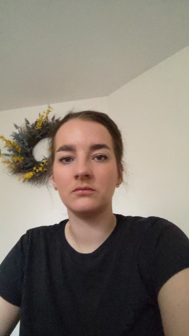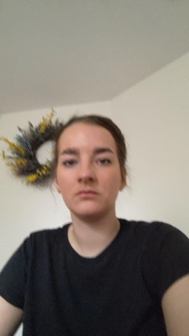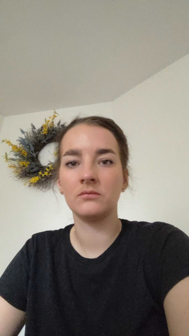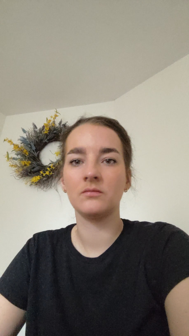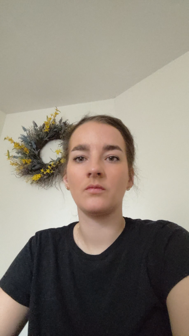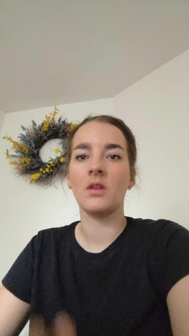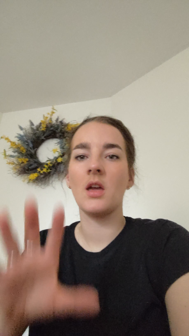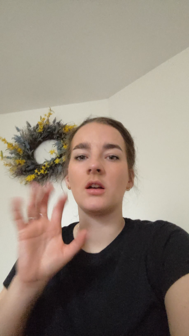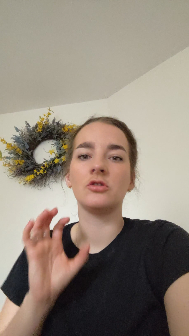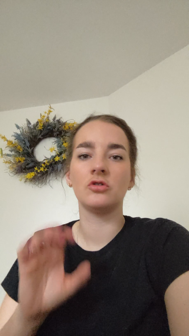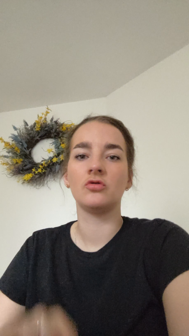catch